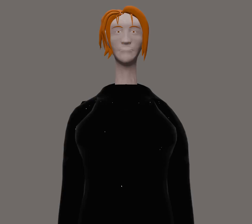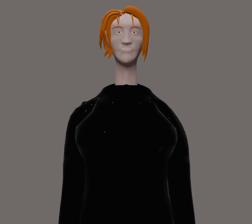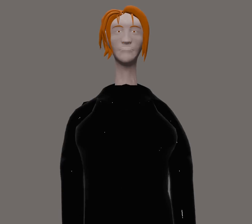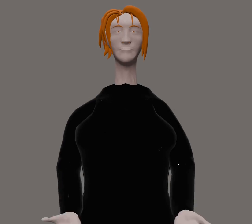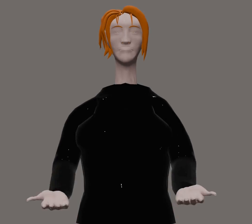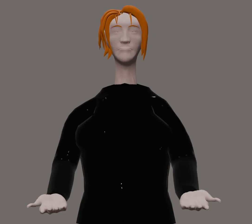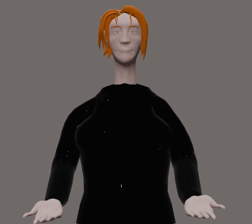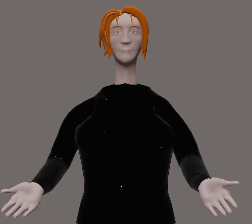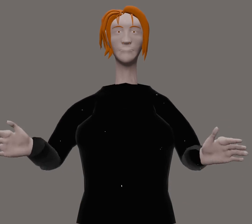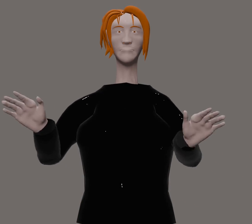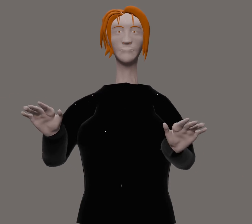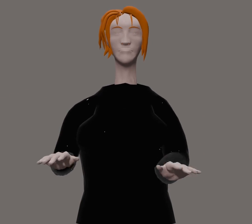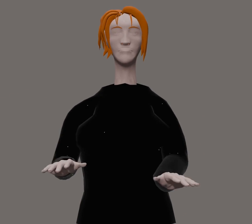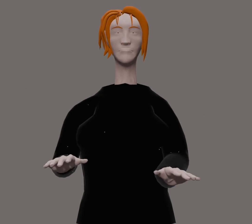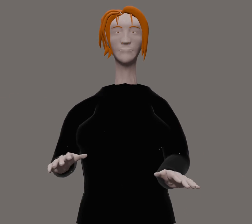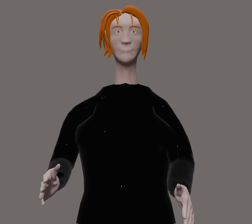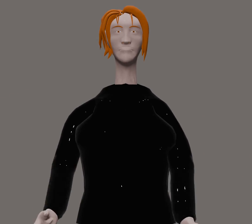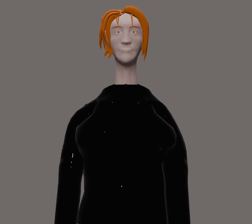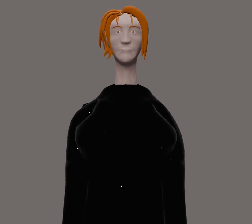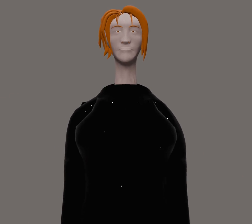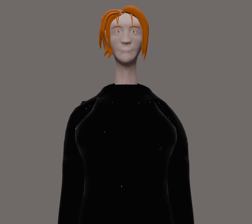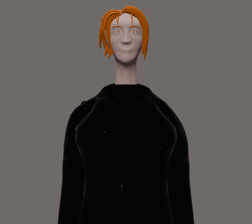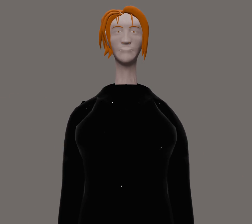Bet